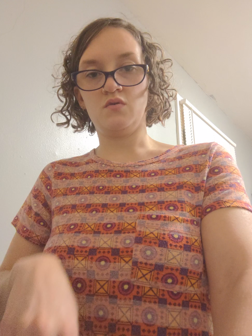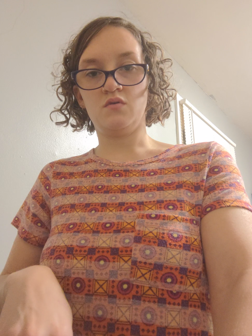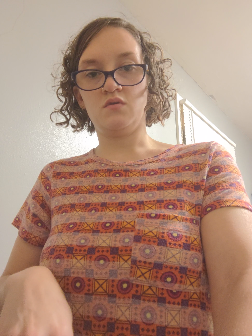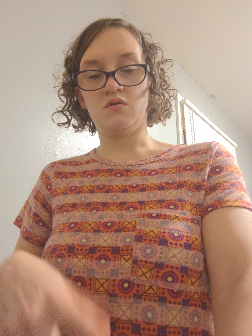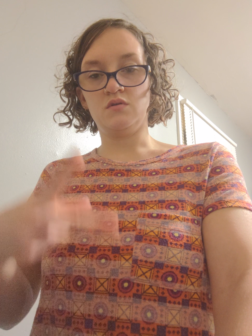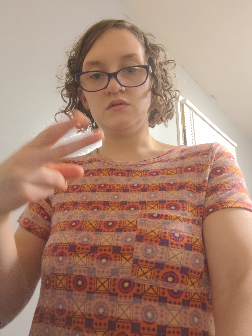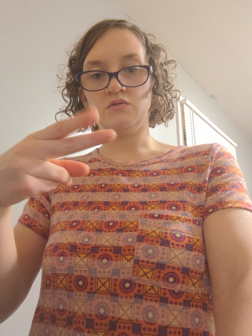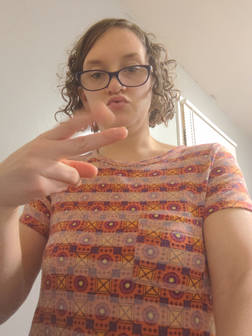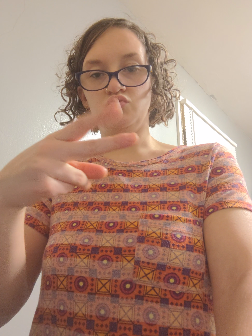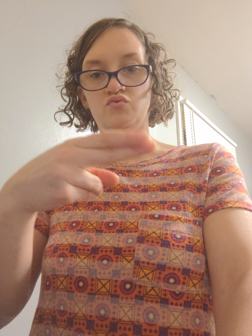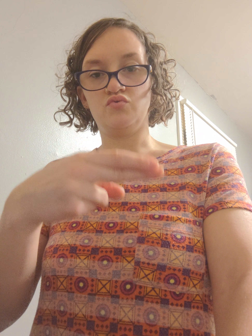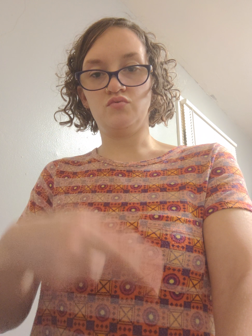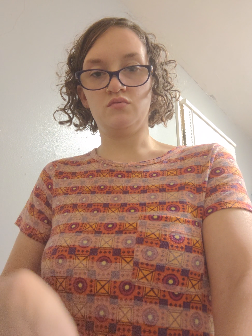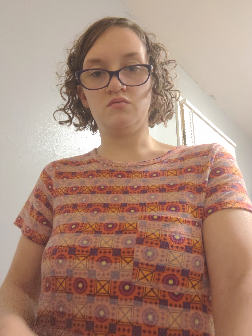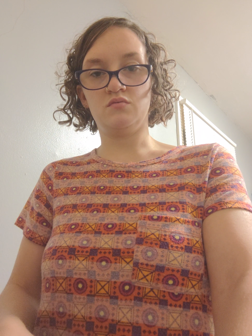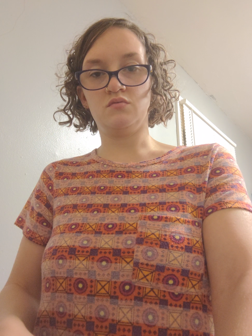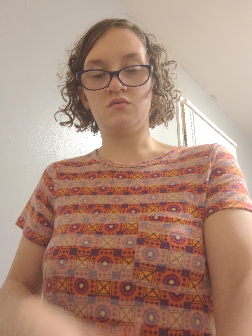scissors